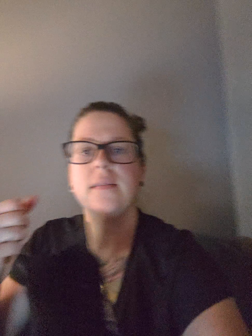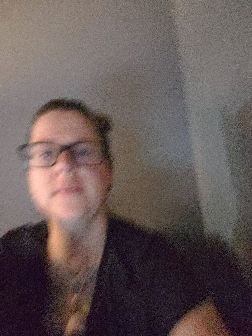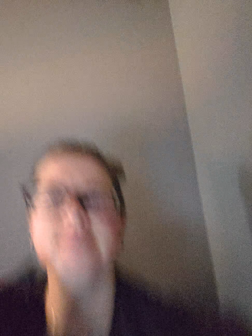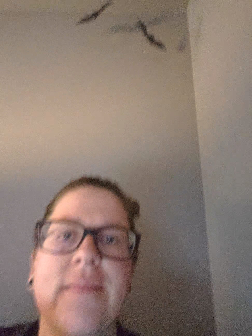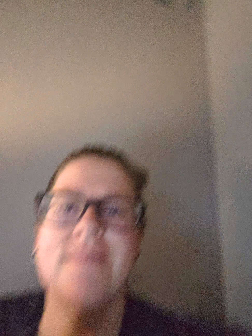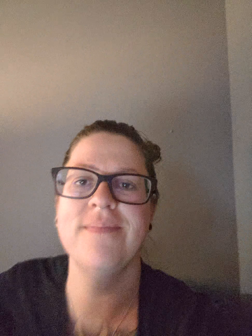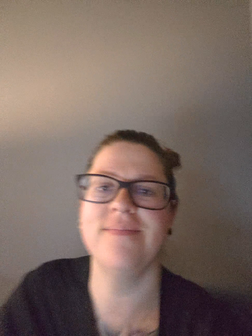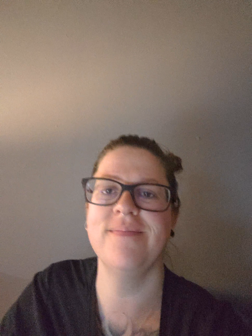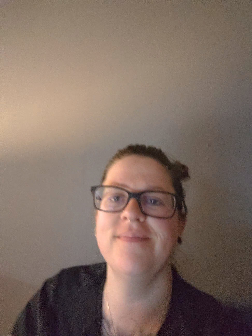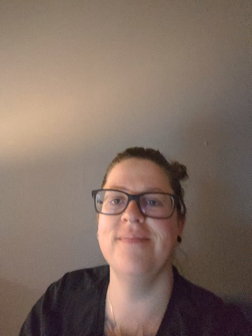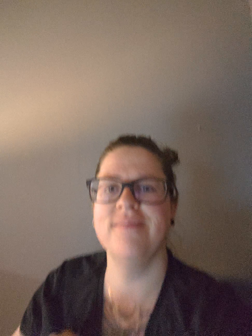make